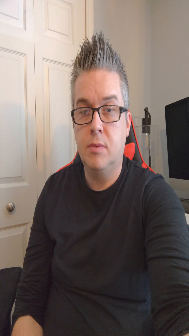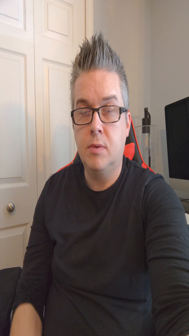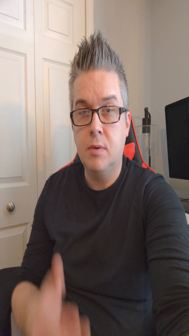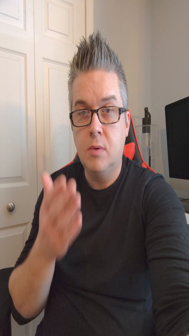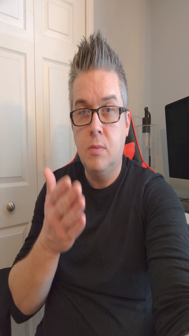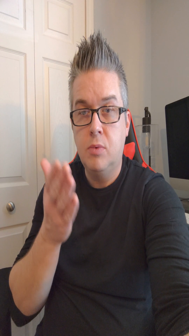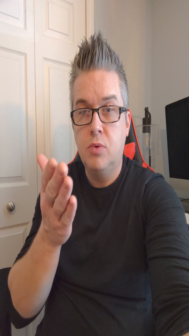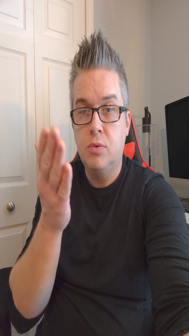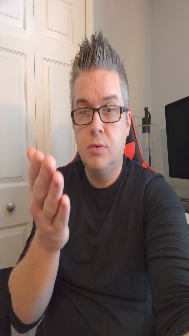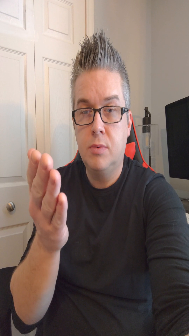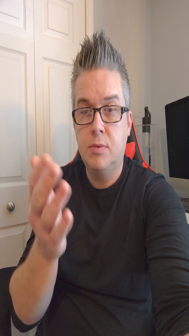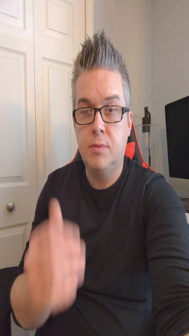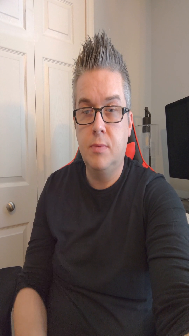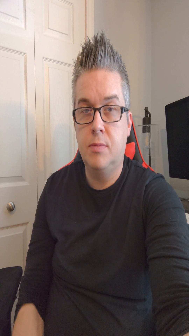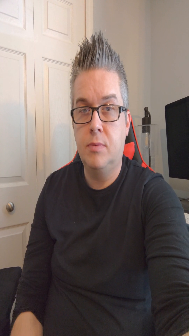boat